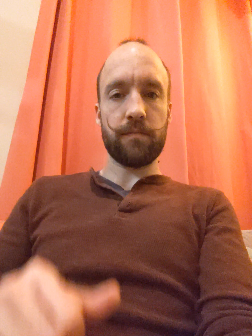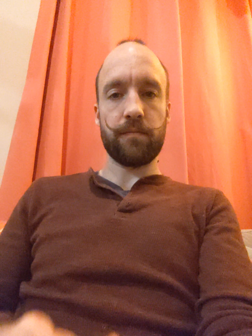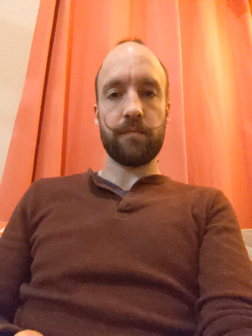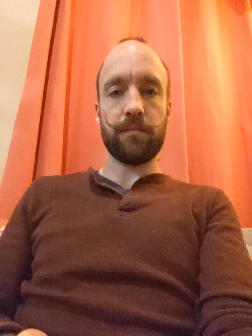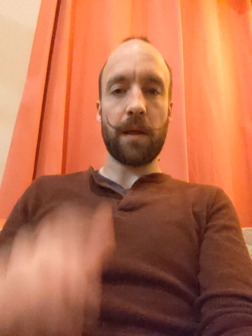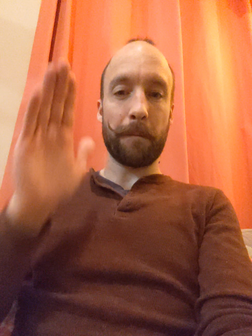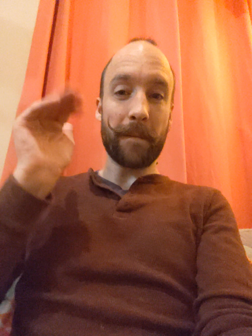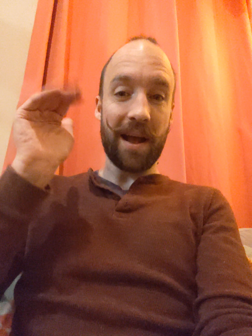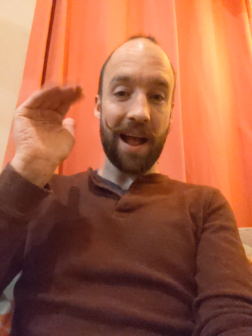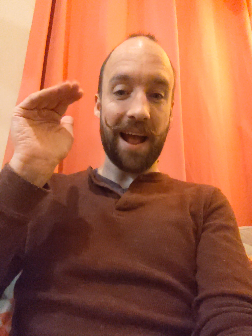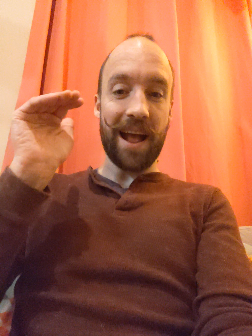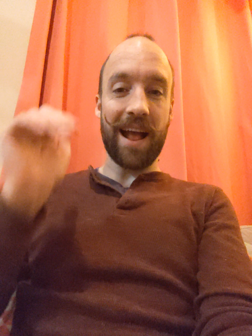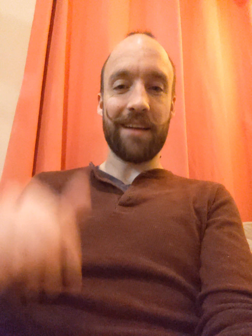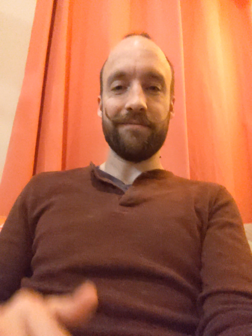bye